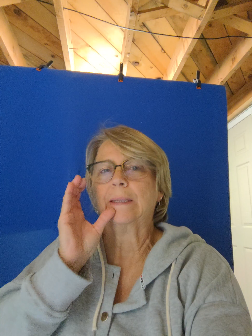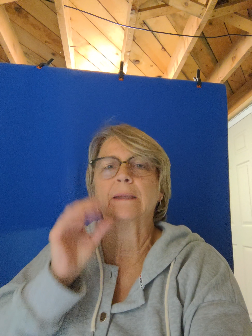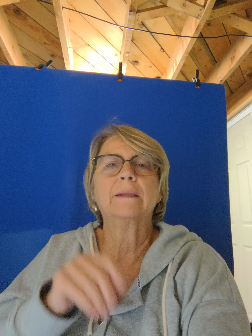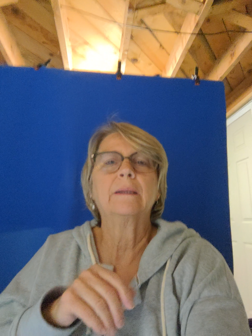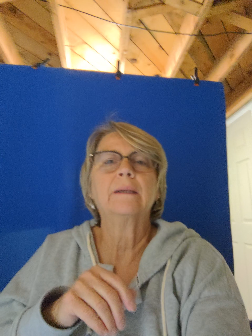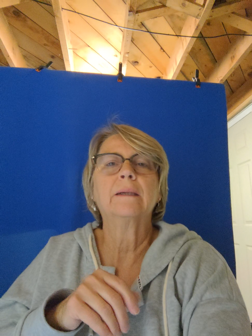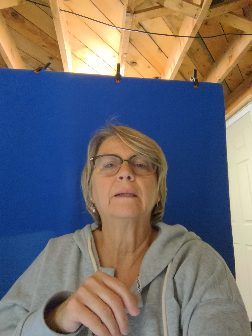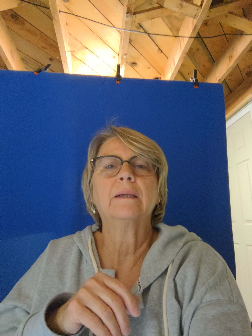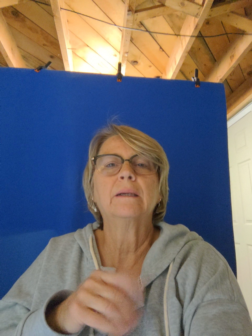drink